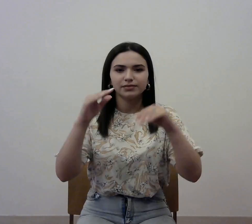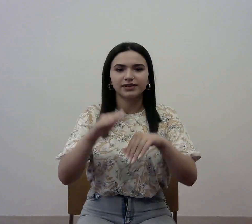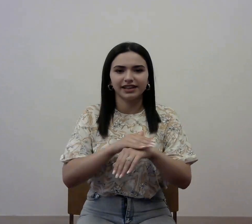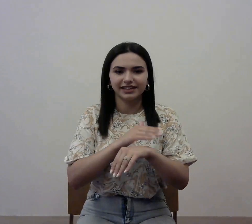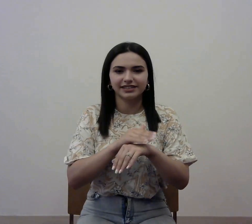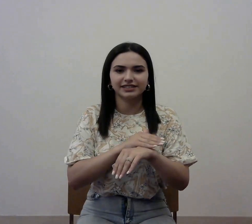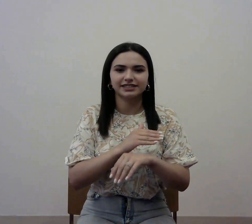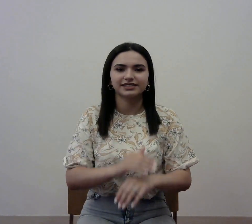xeyir